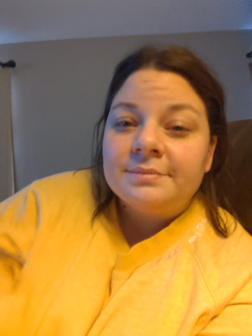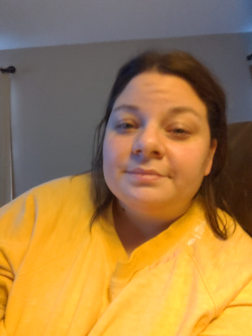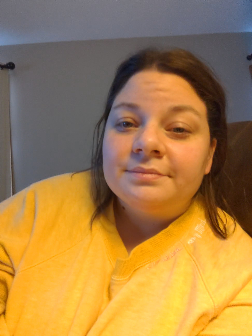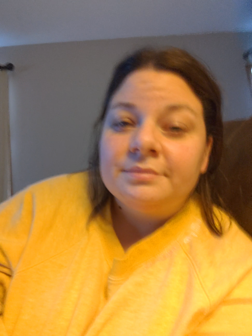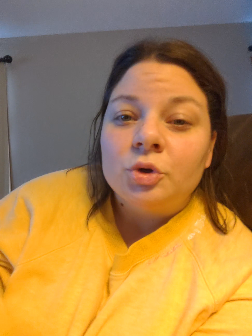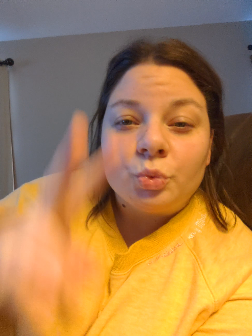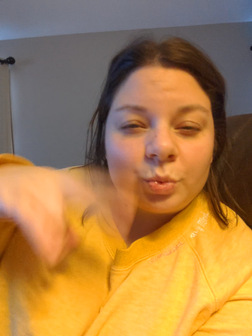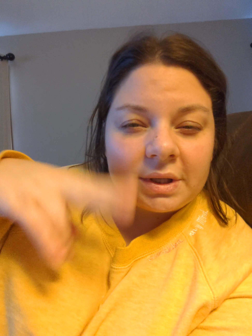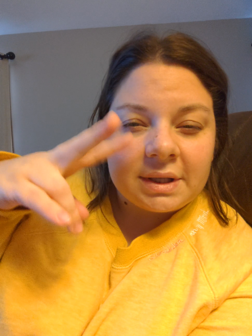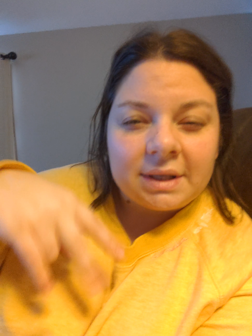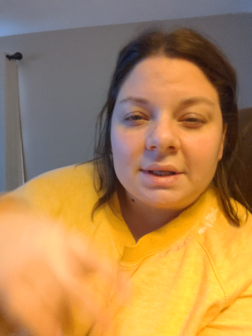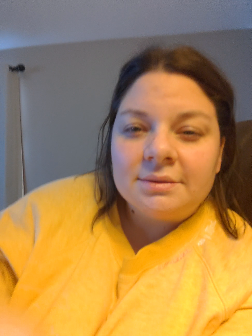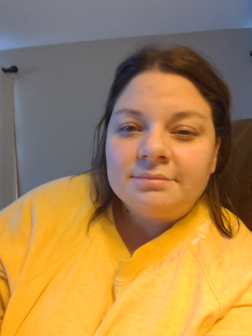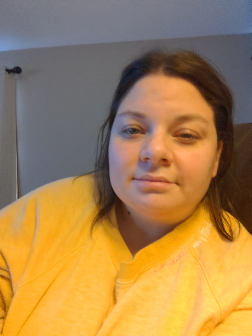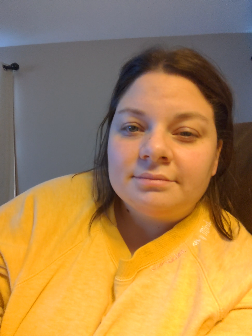read